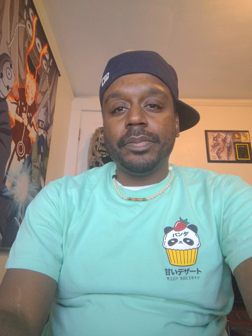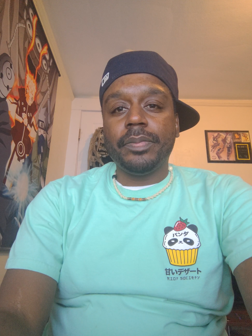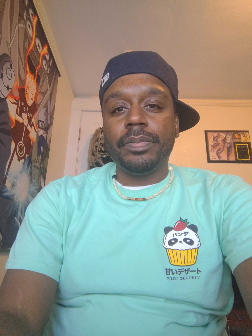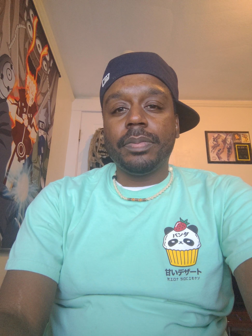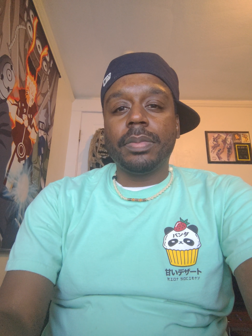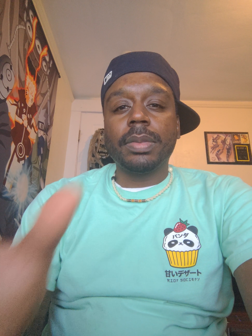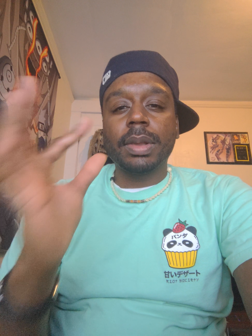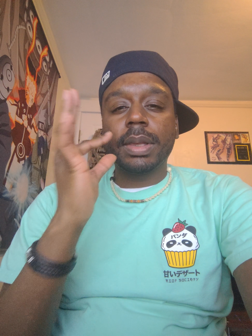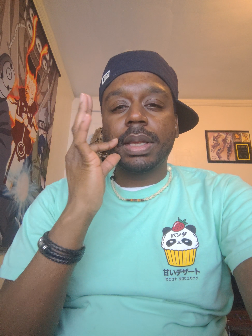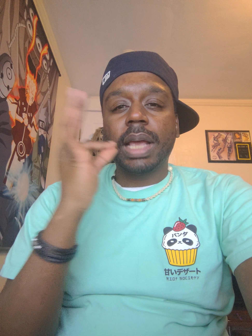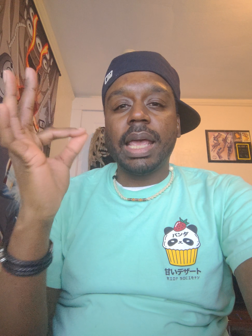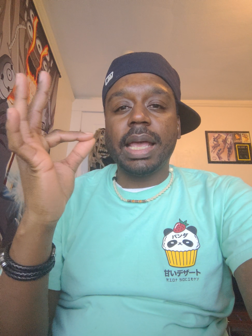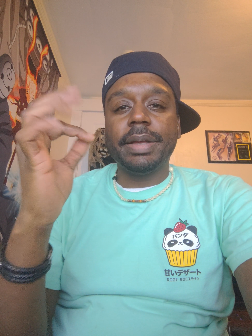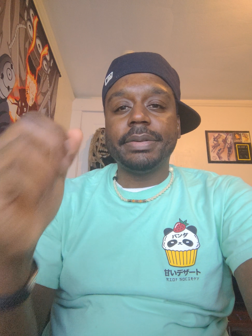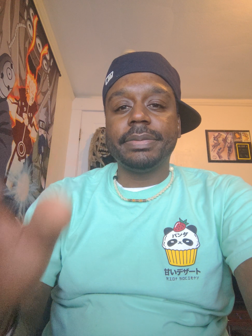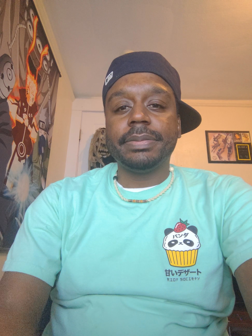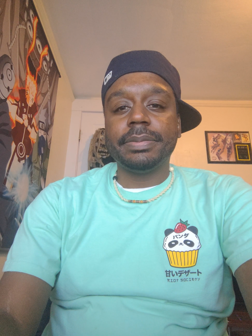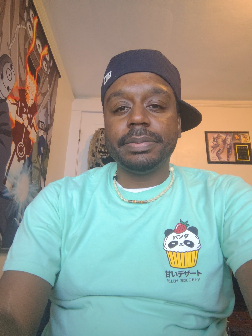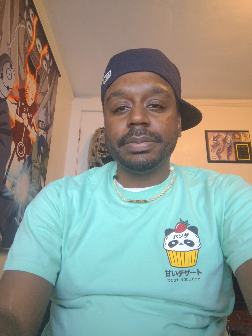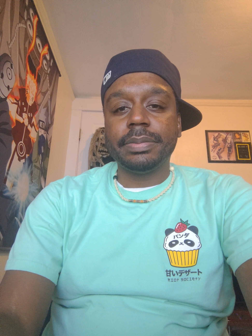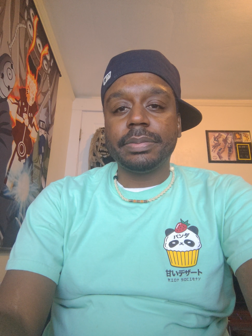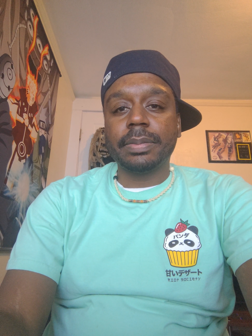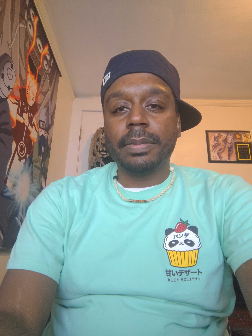cat